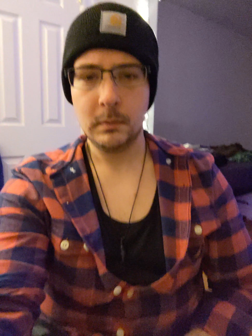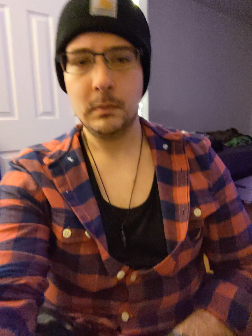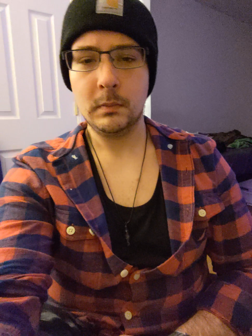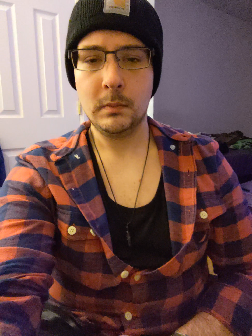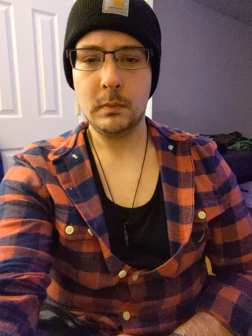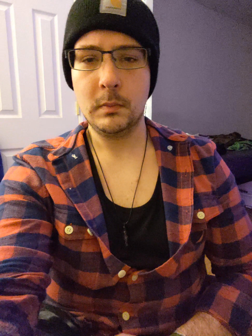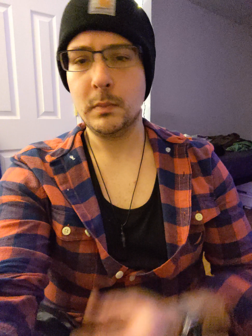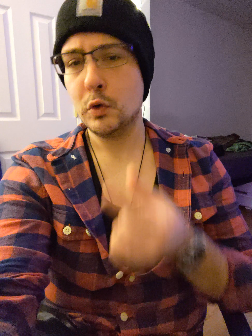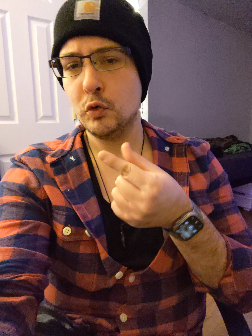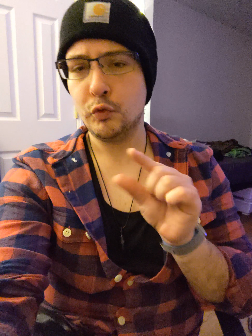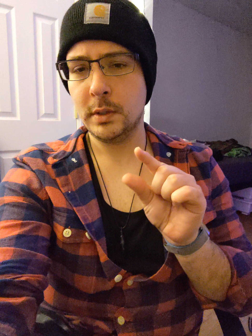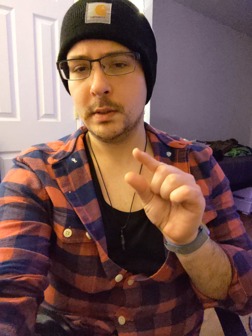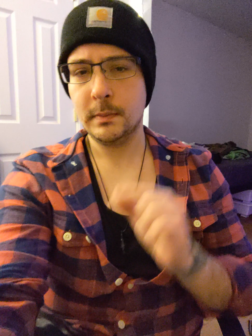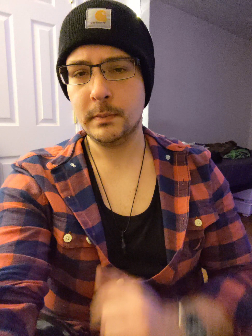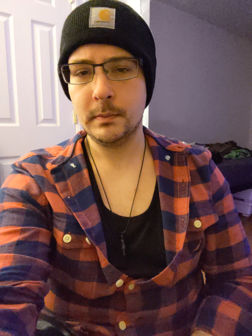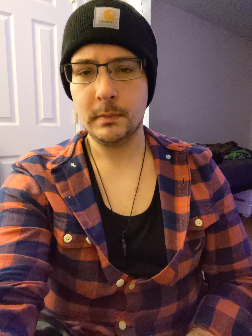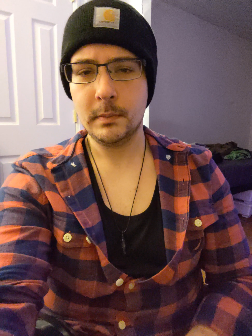green